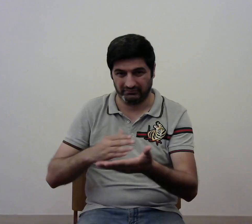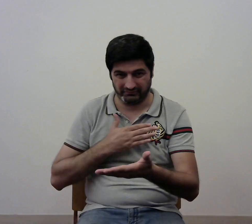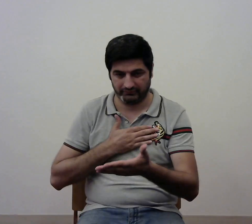mən